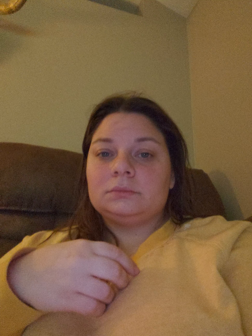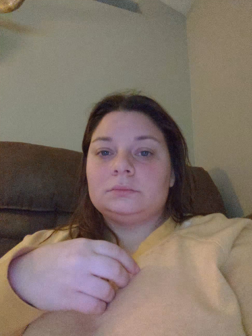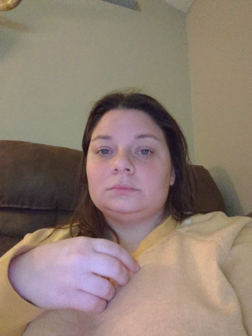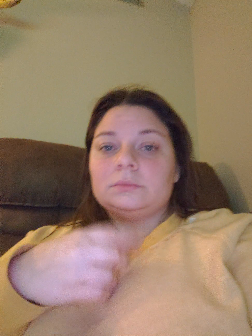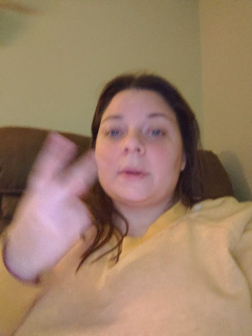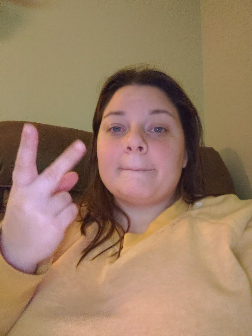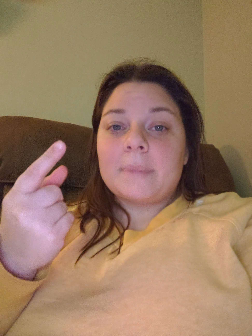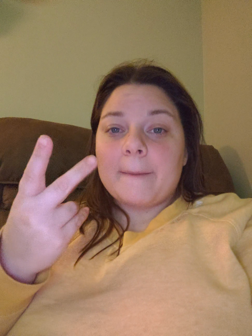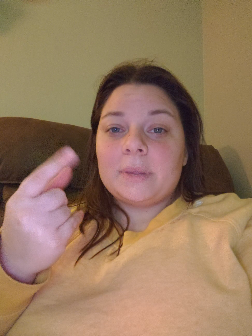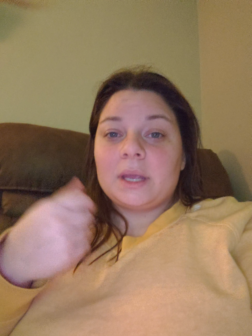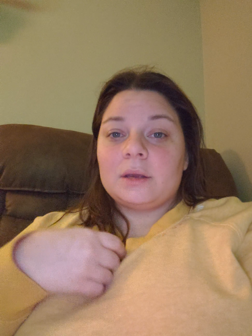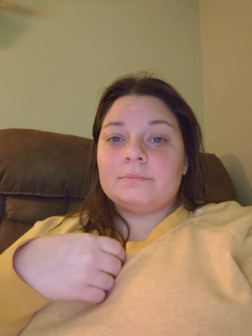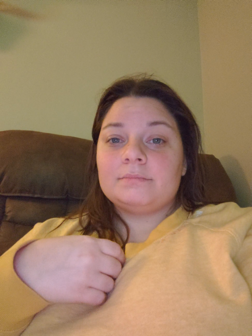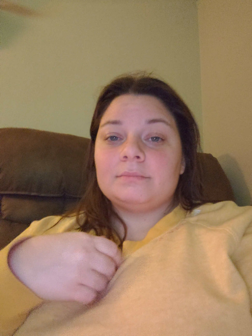puppy